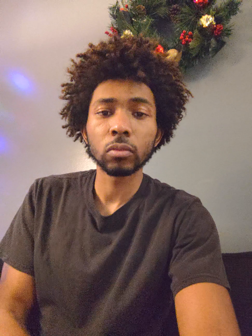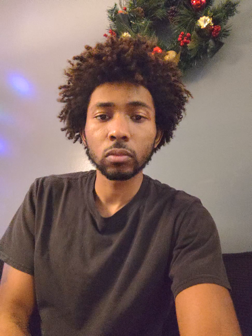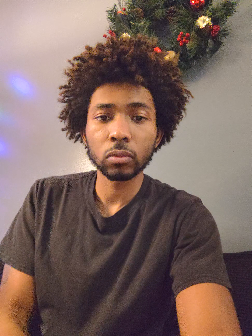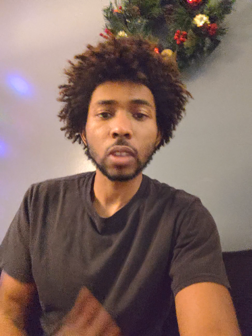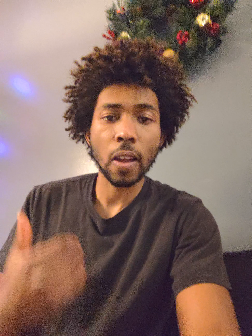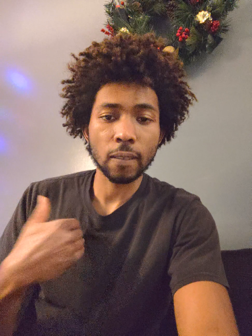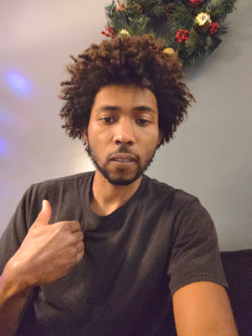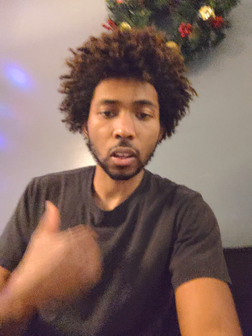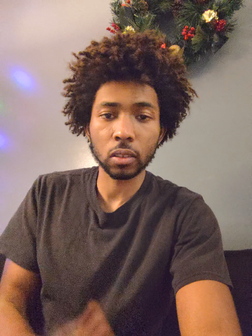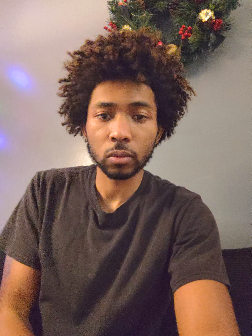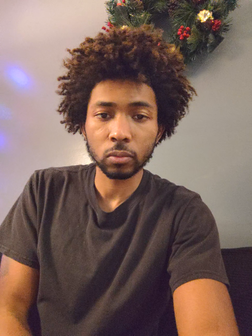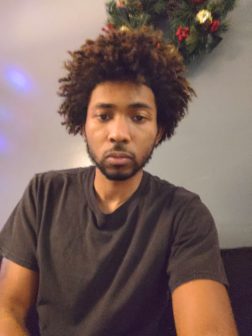have to